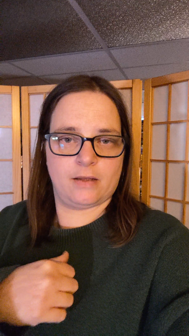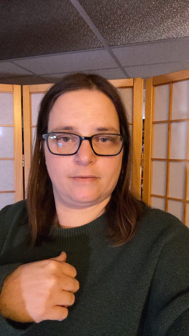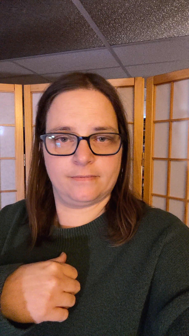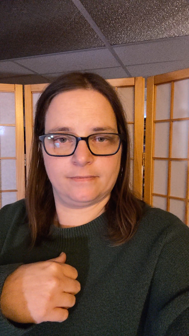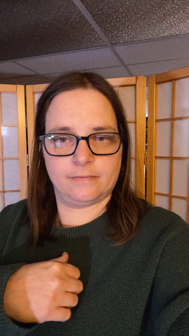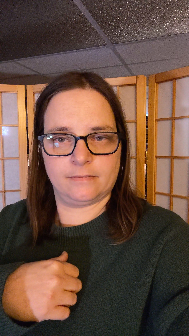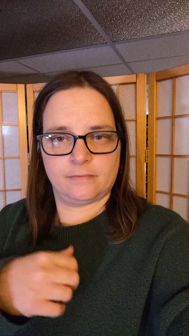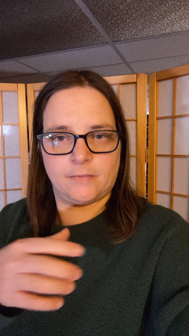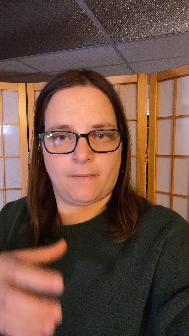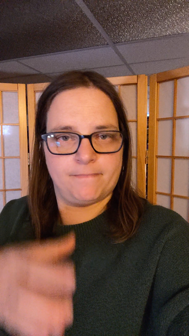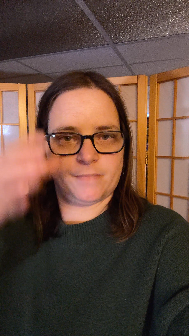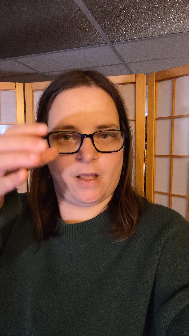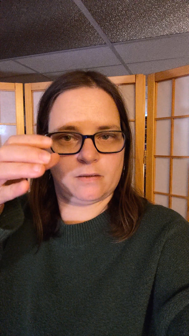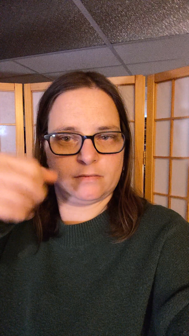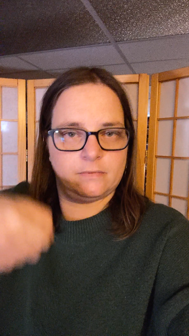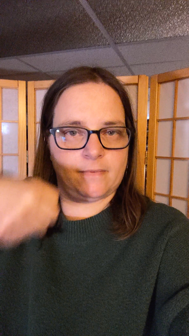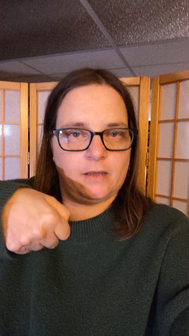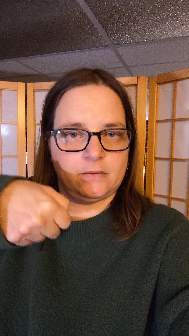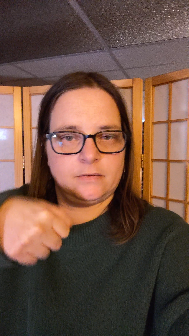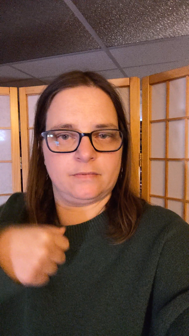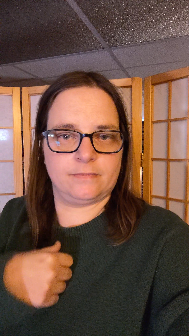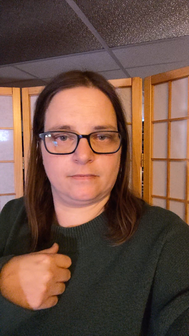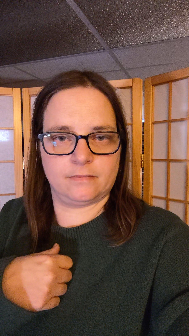bucket